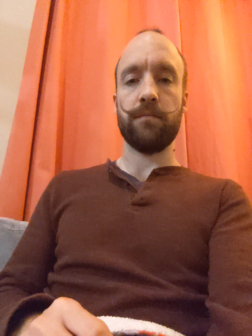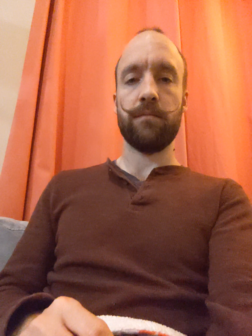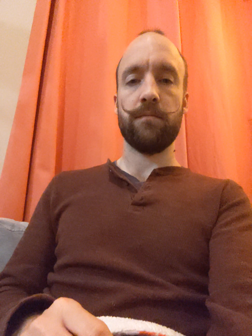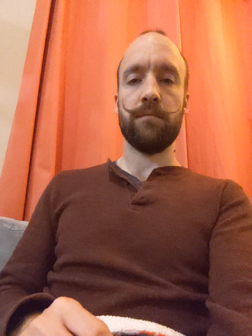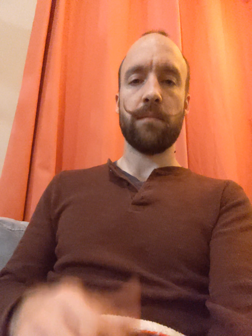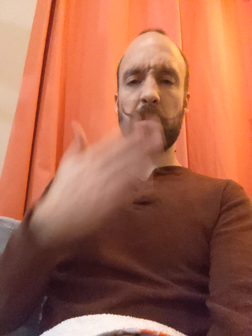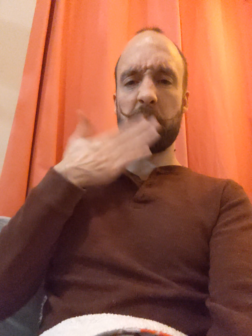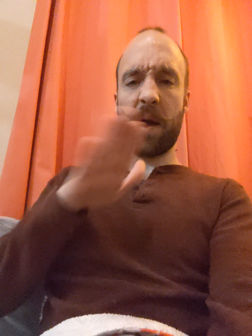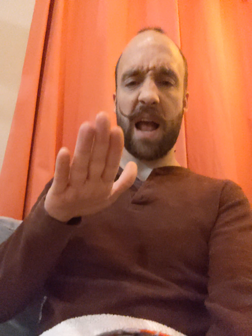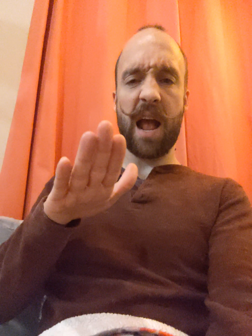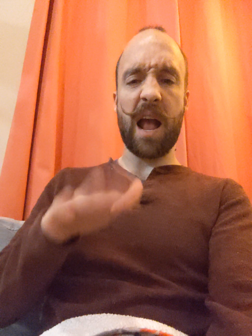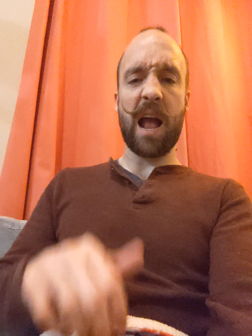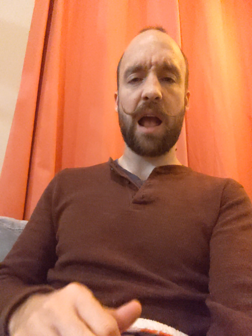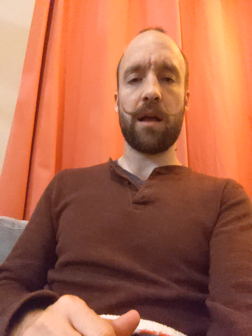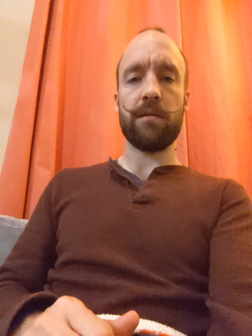bad